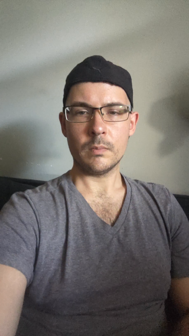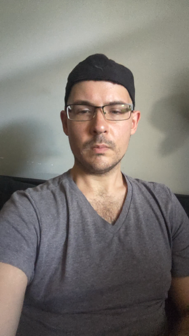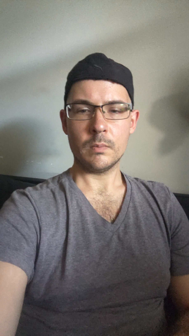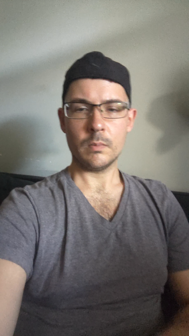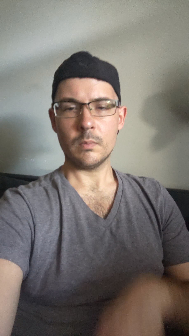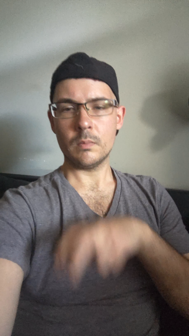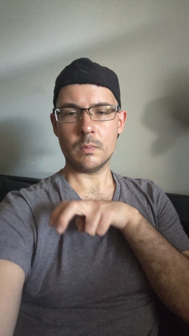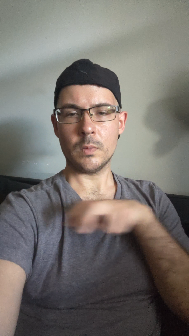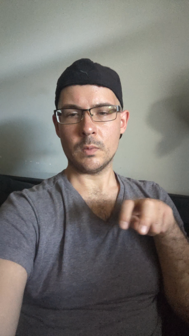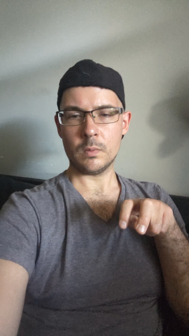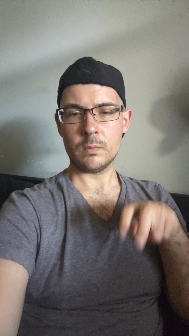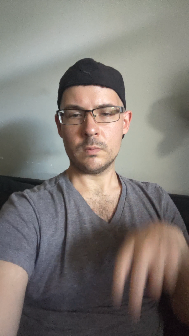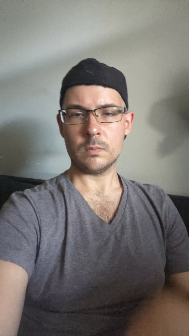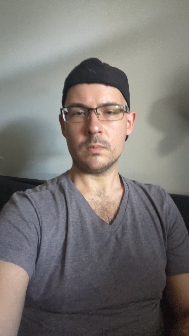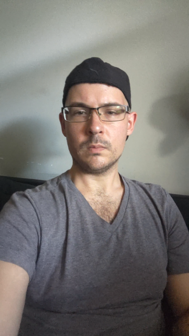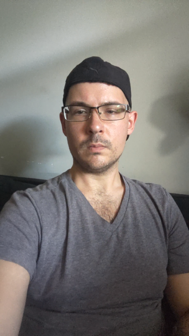porch